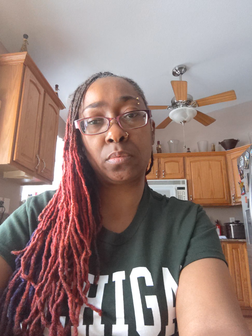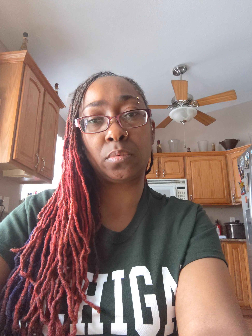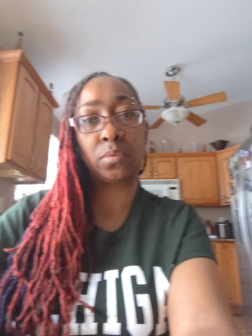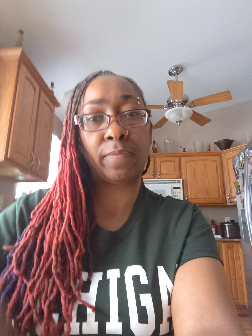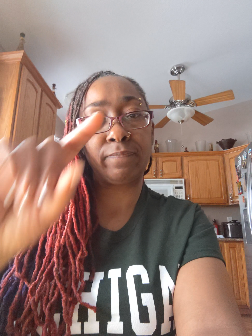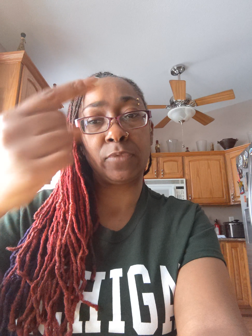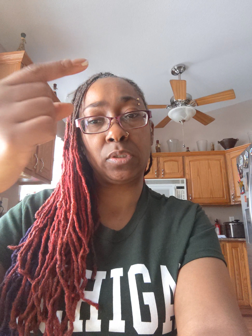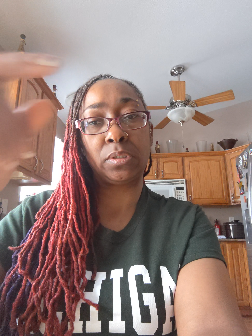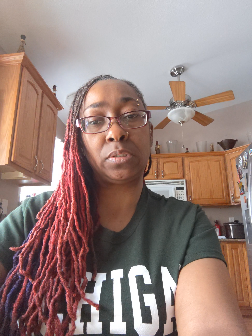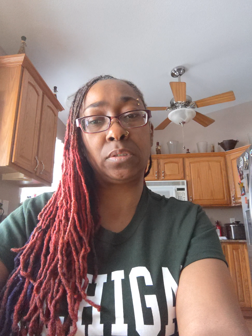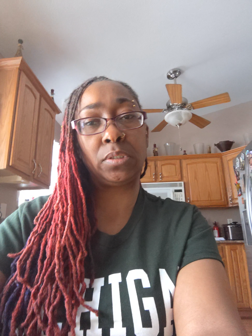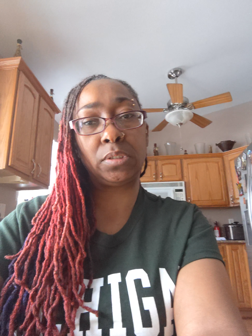first